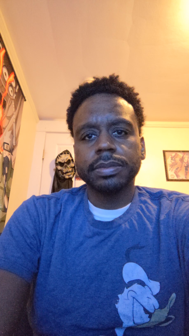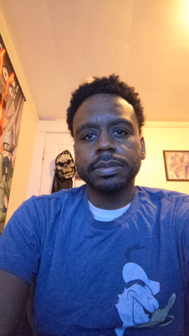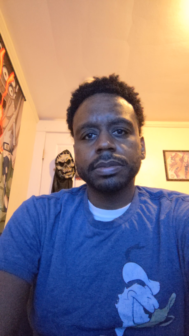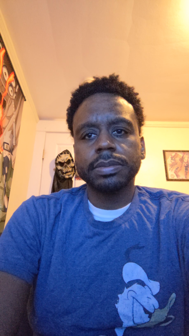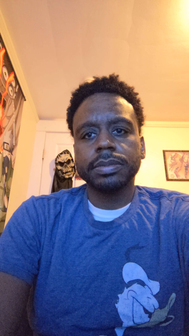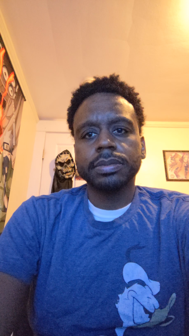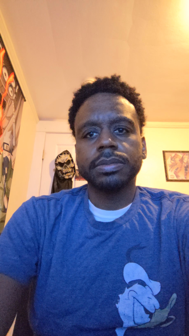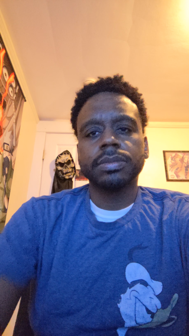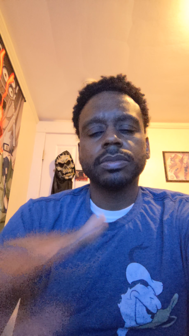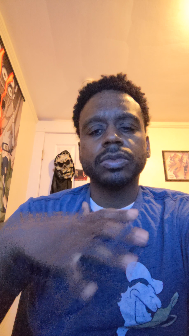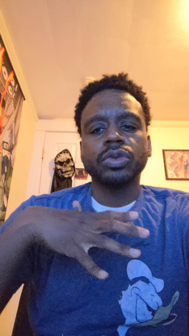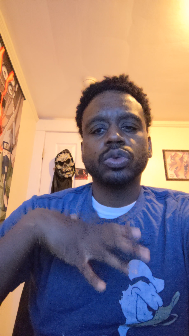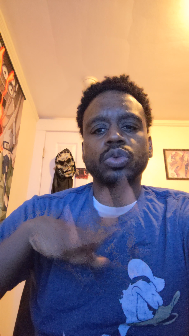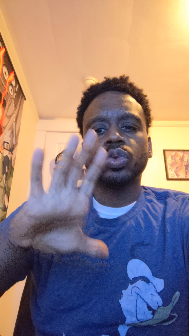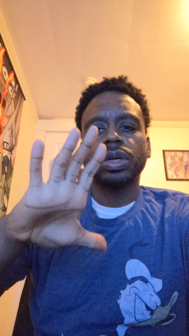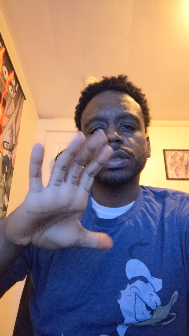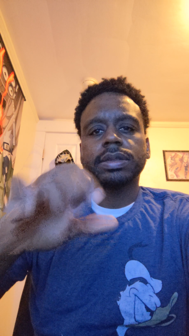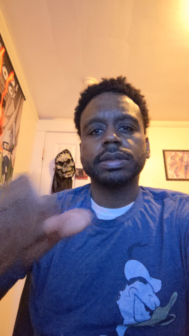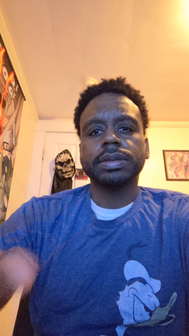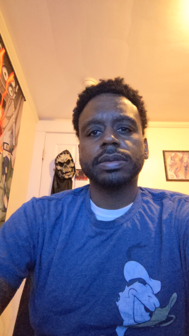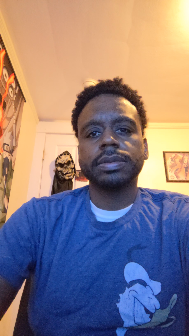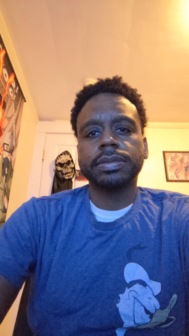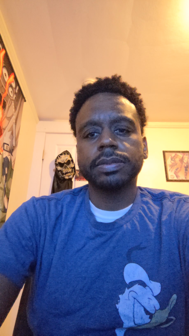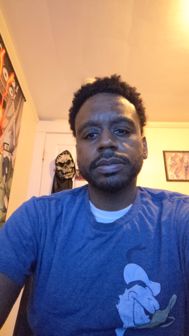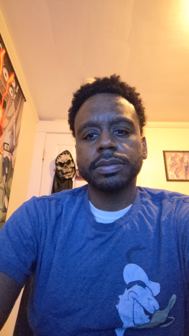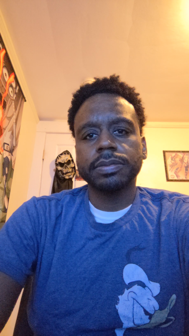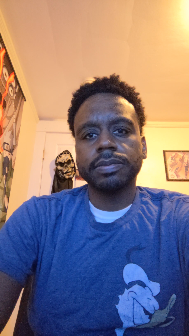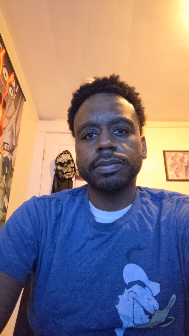dress